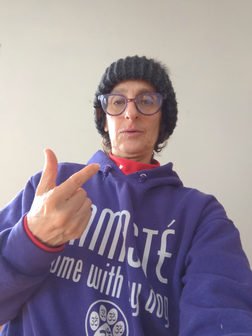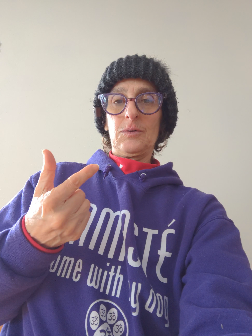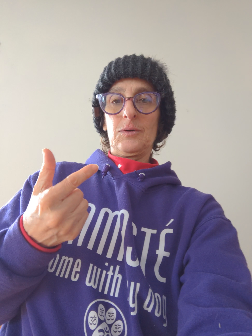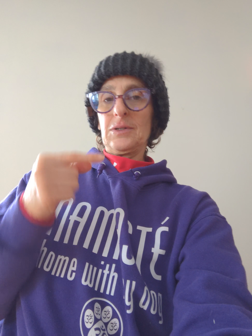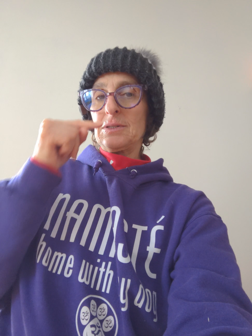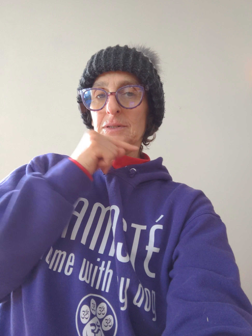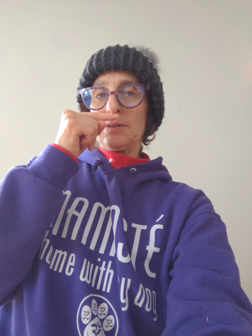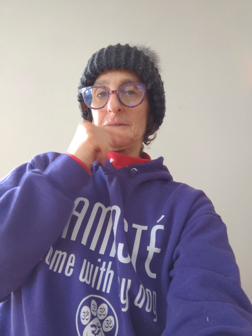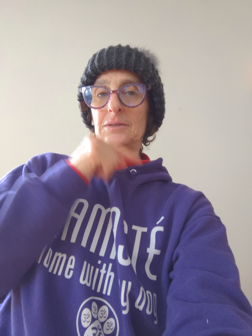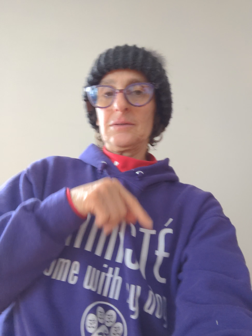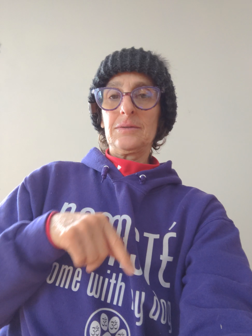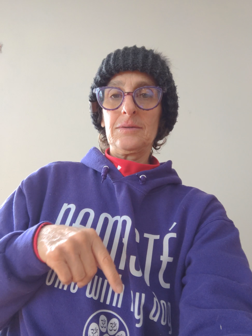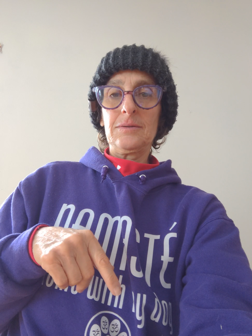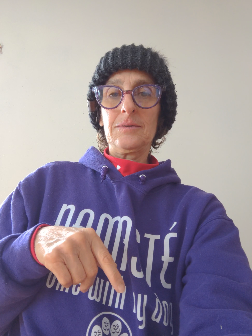toothbrush